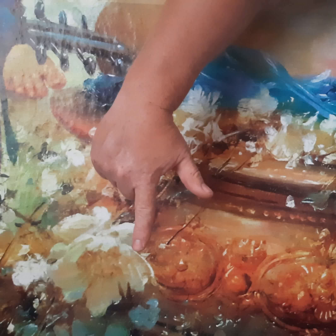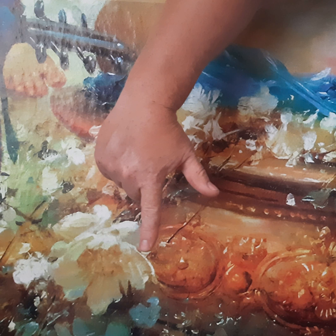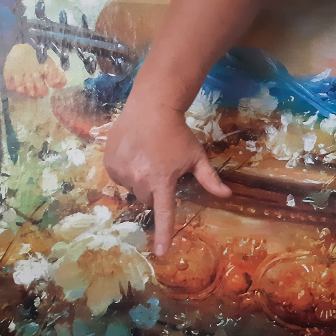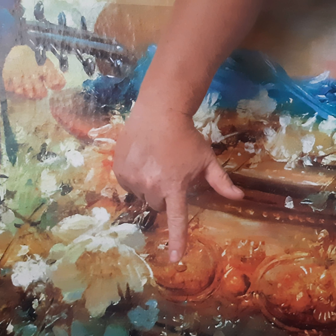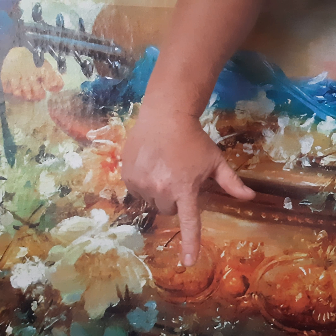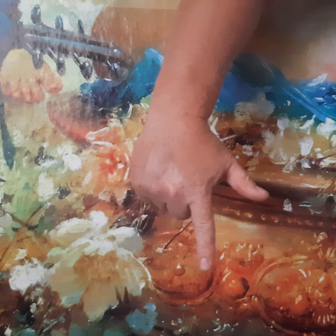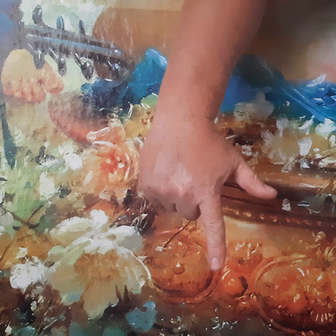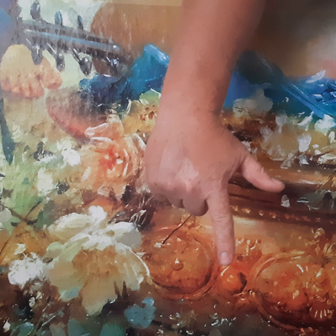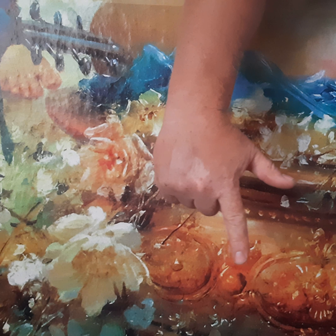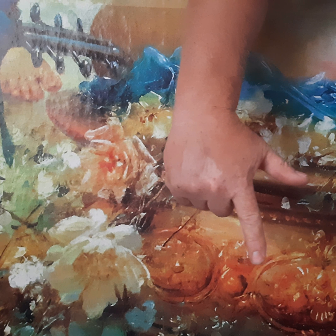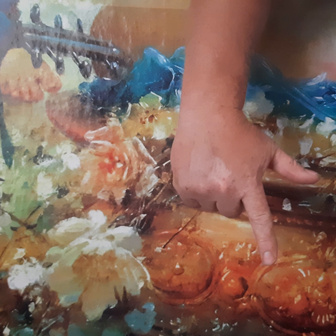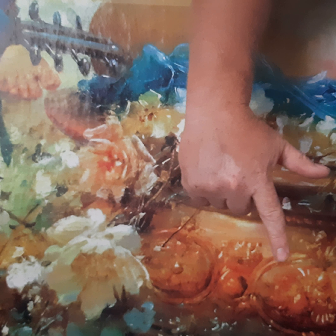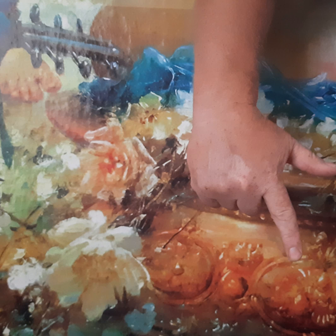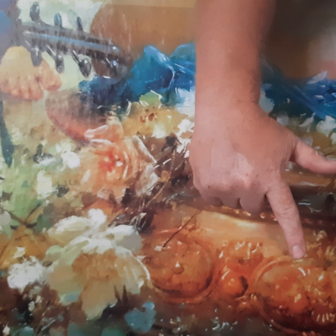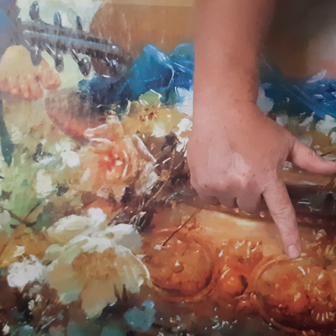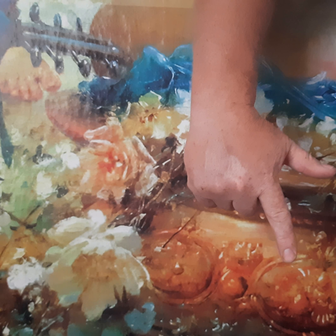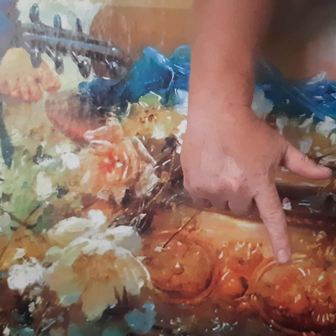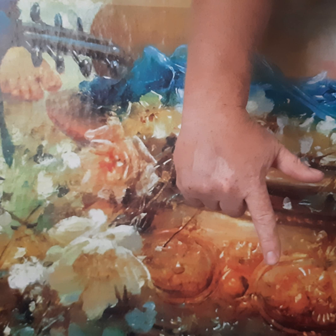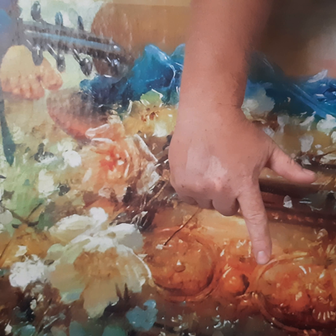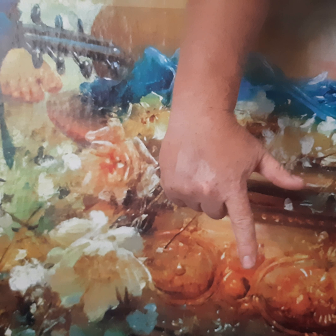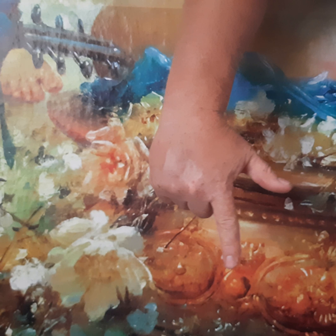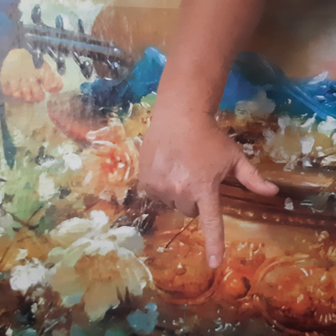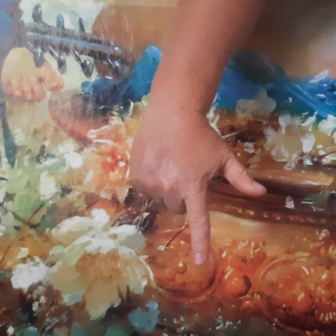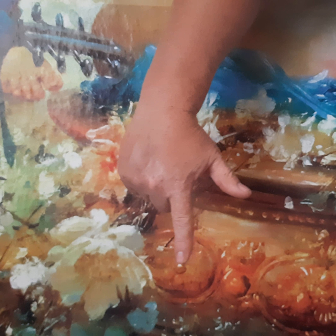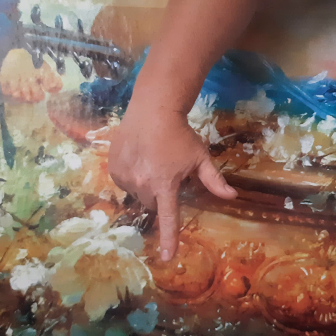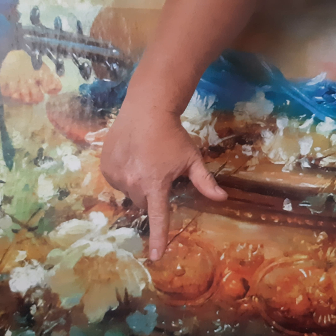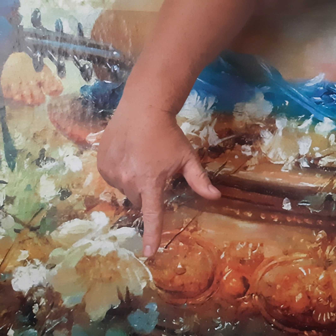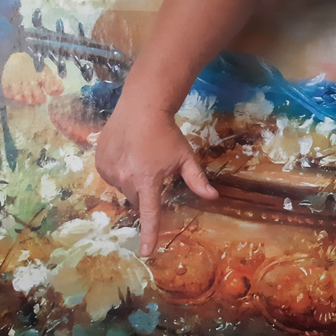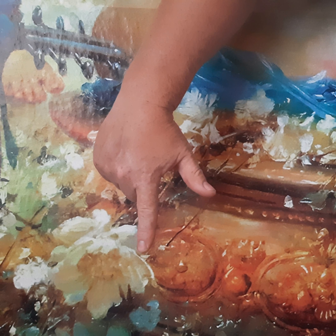Ґ